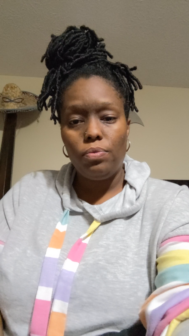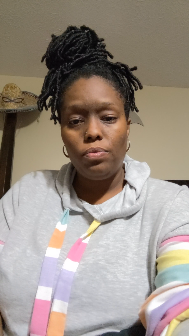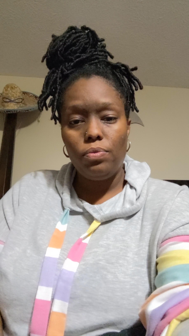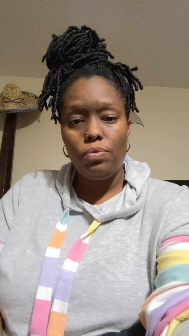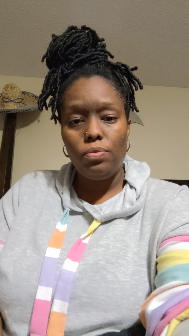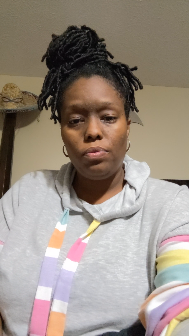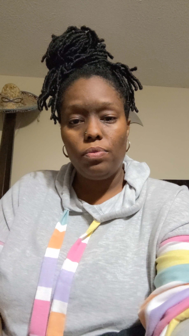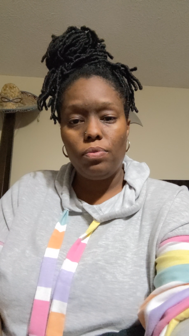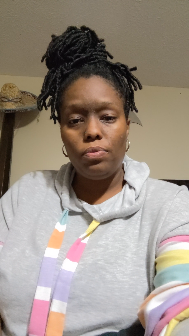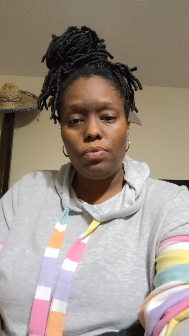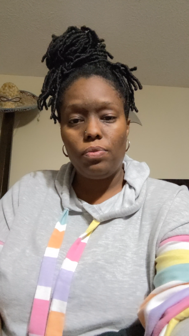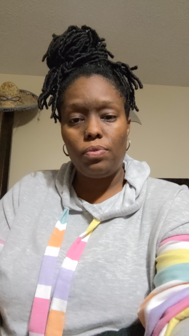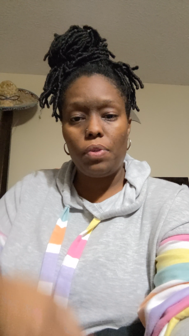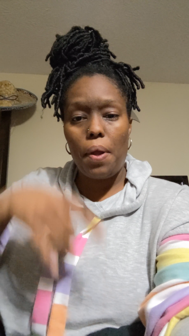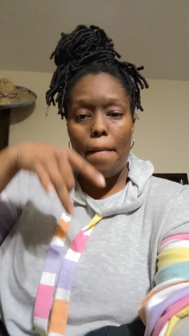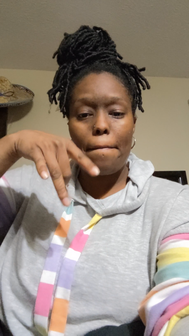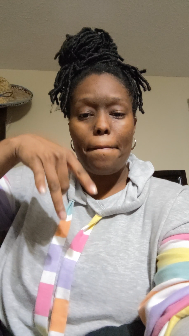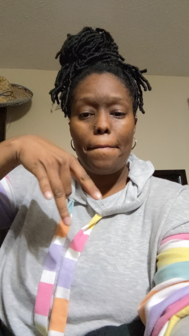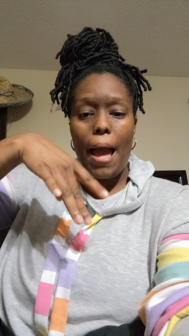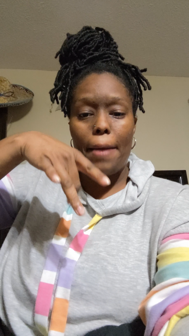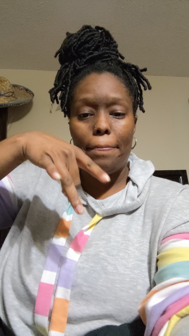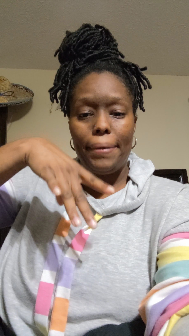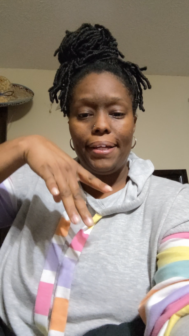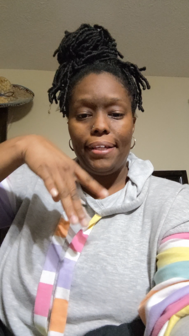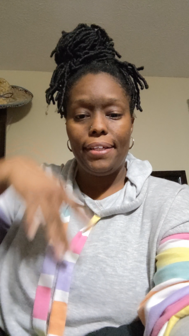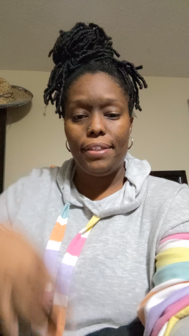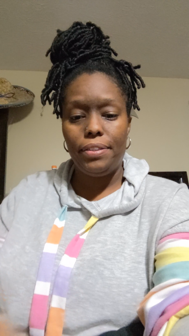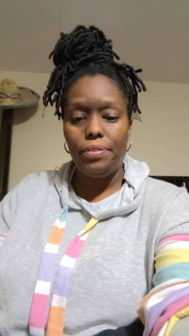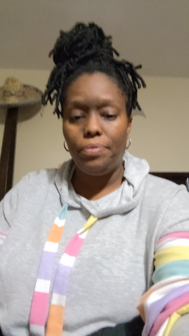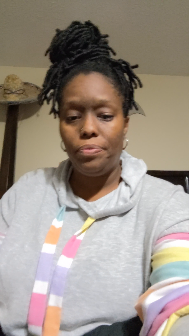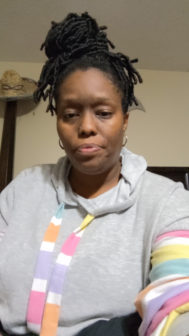pumpkin